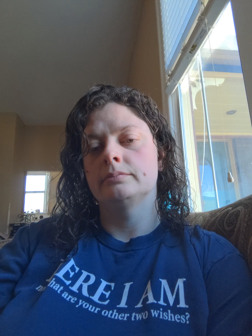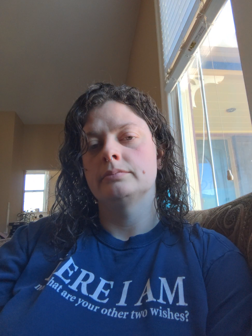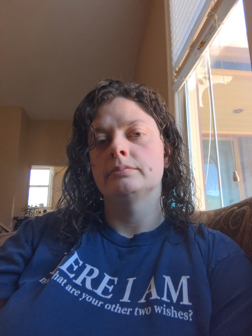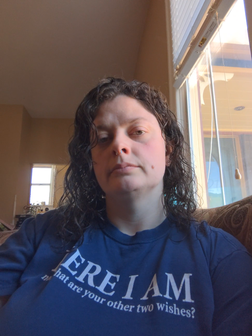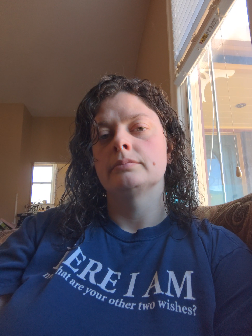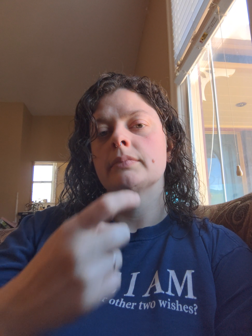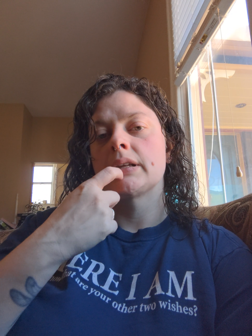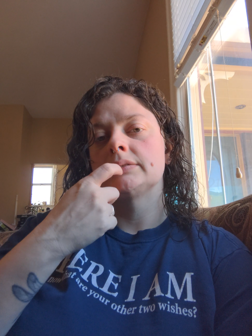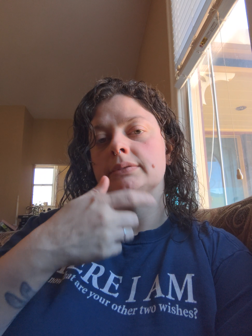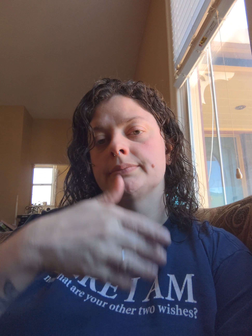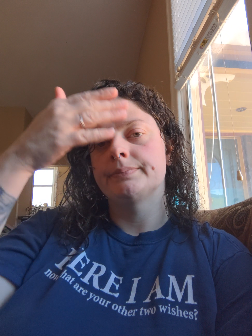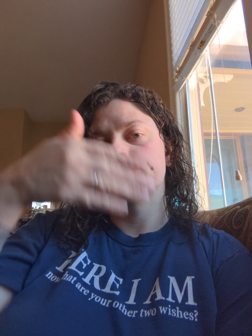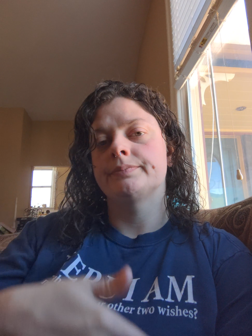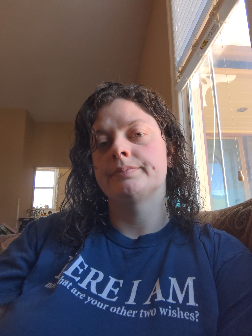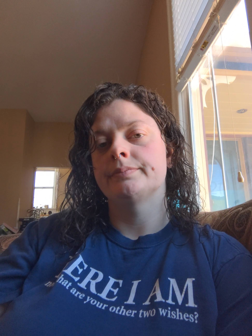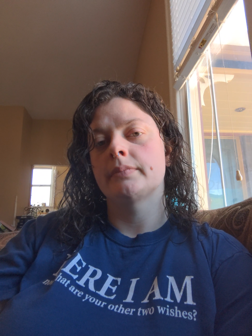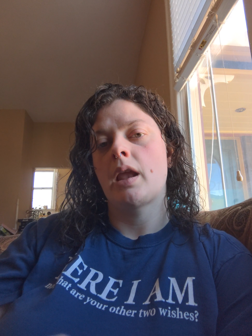window